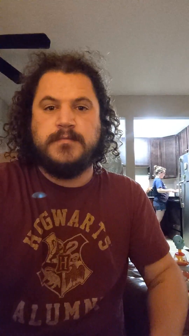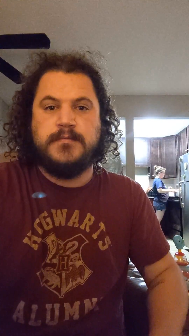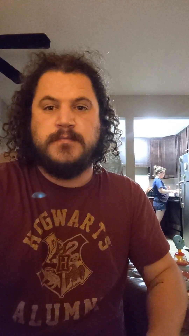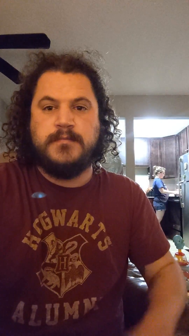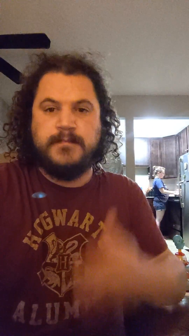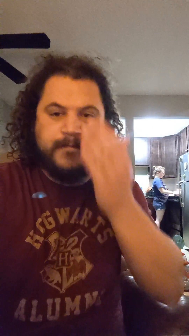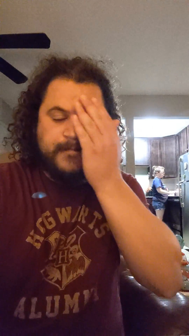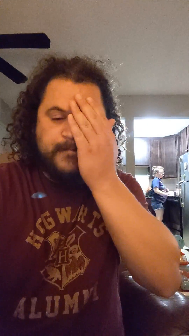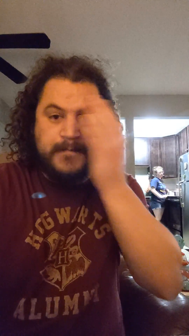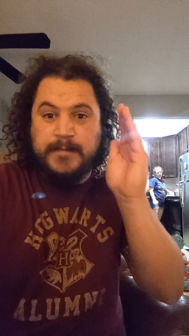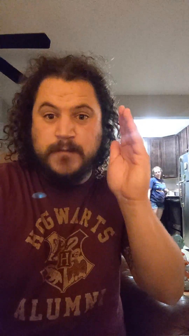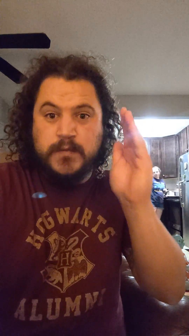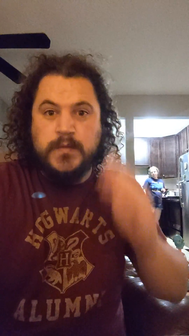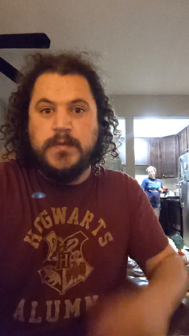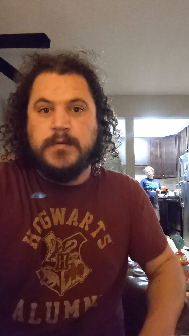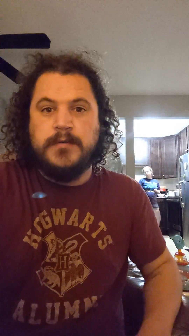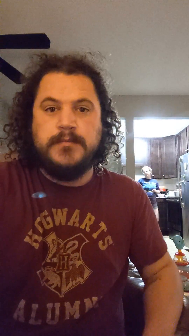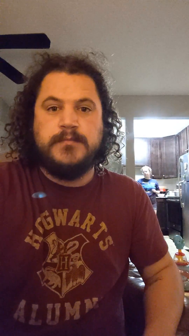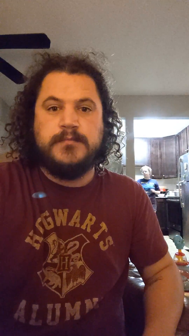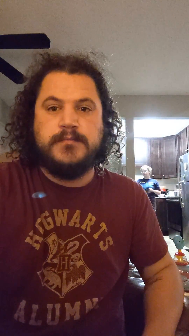peekaboo